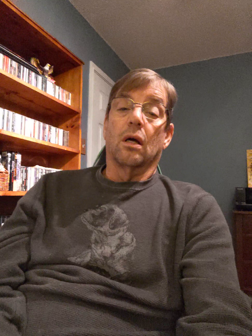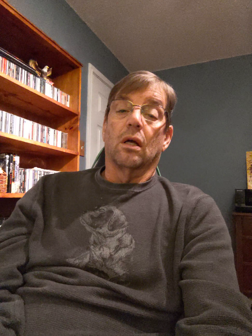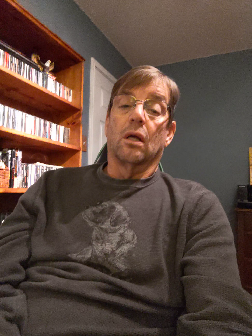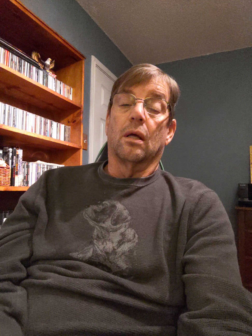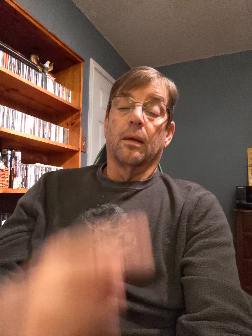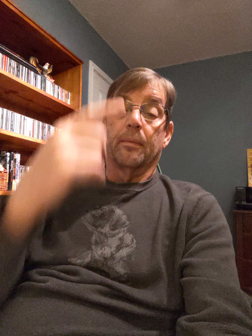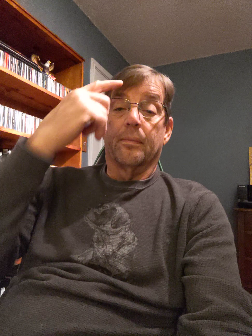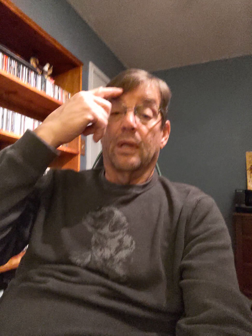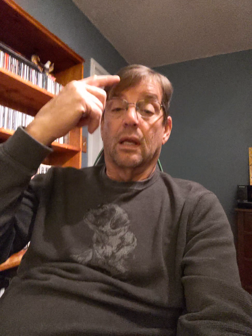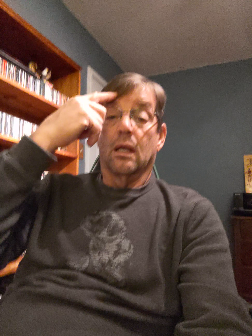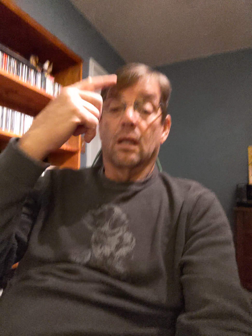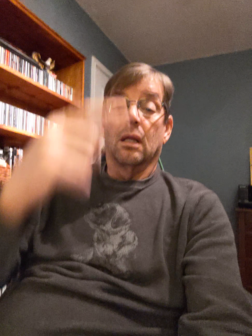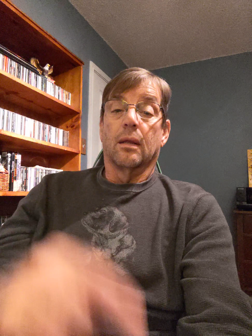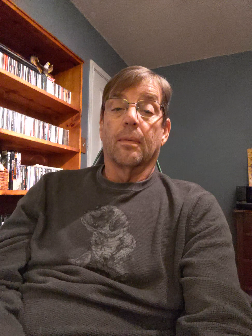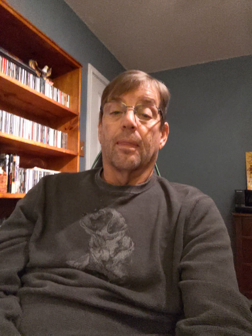penny